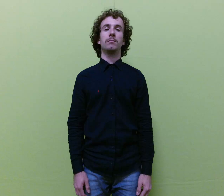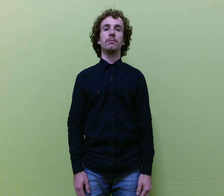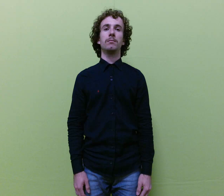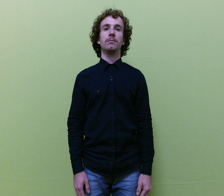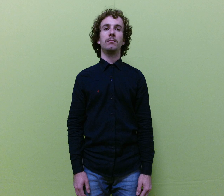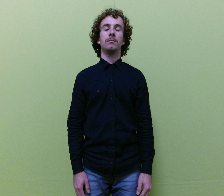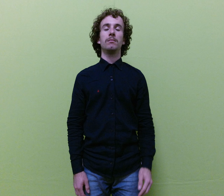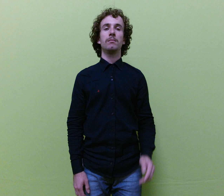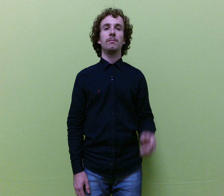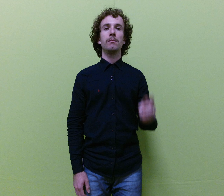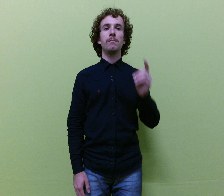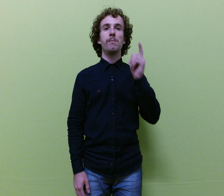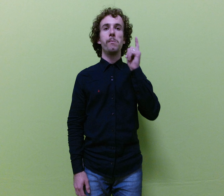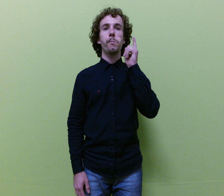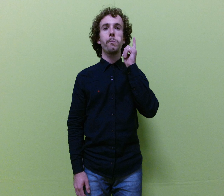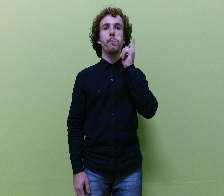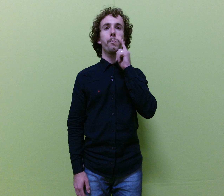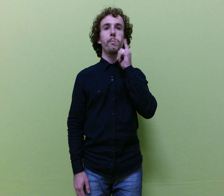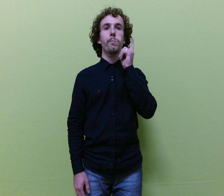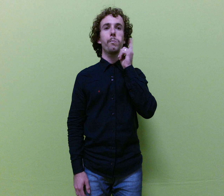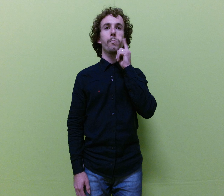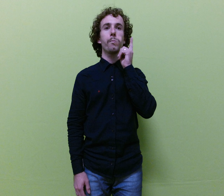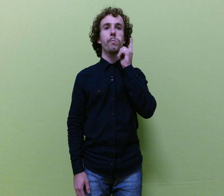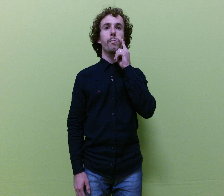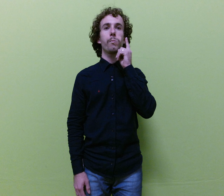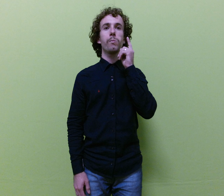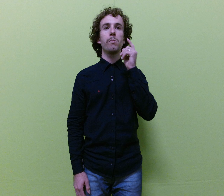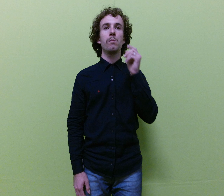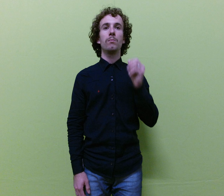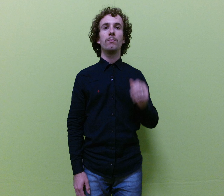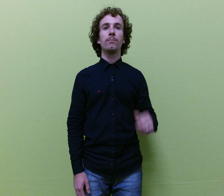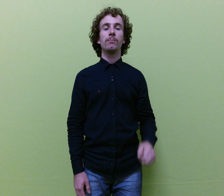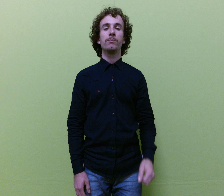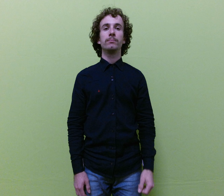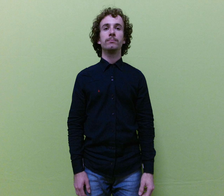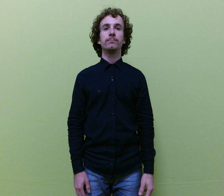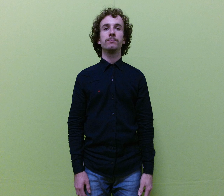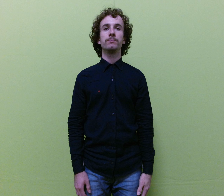bala